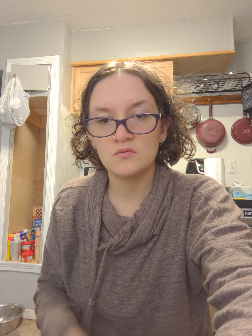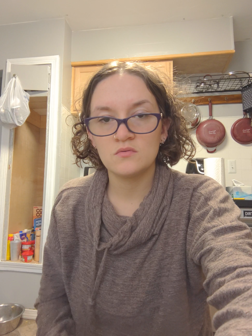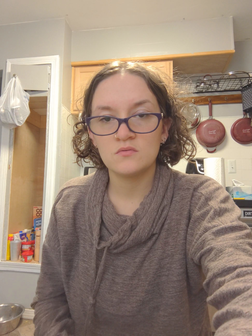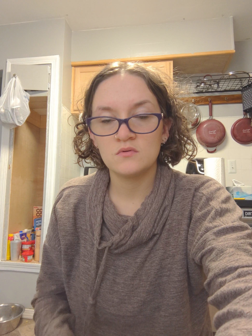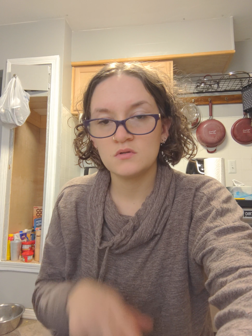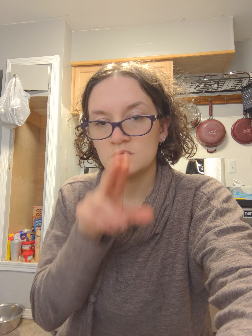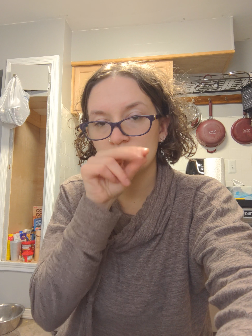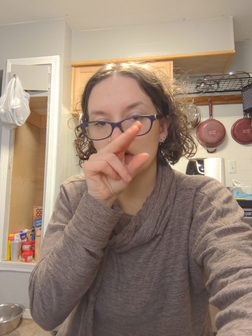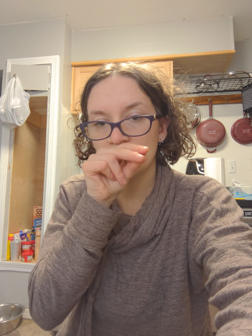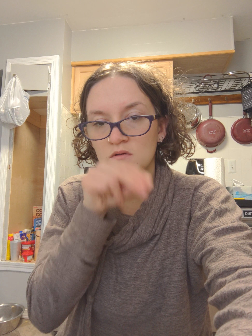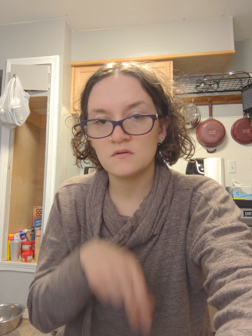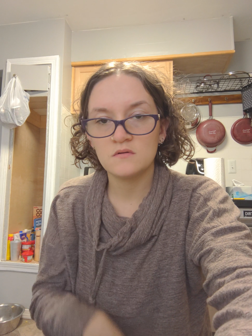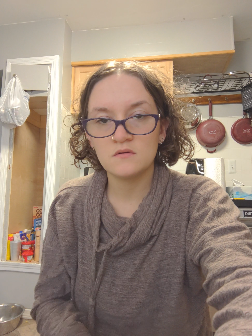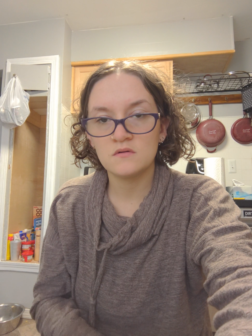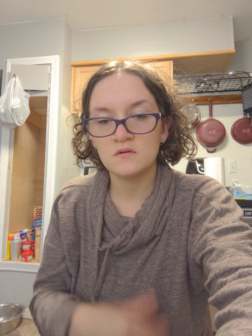duck